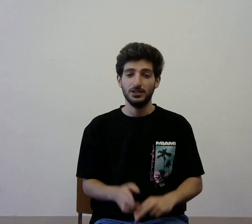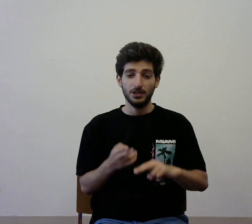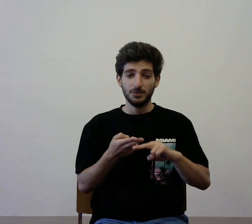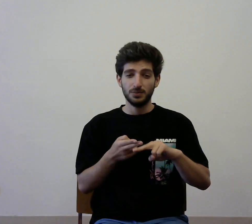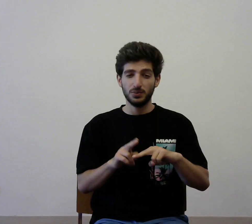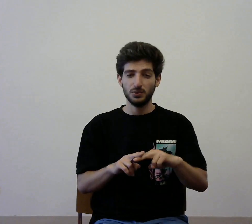bu